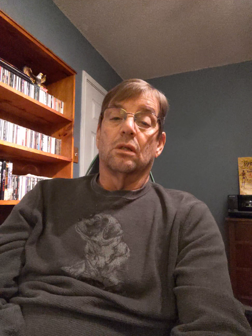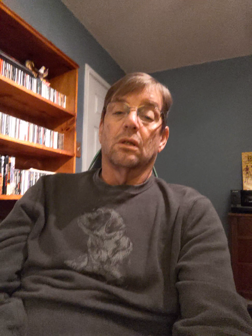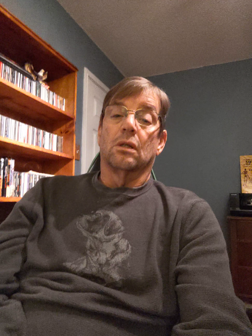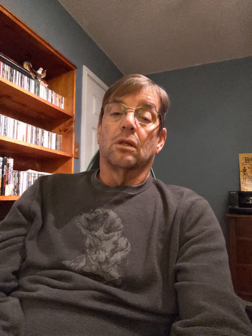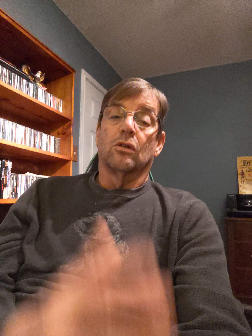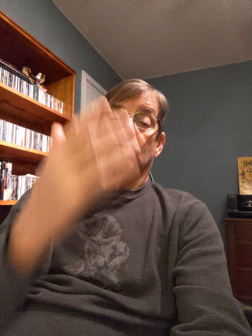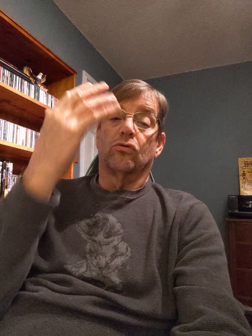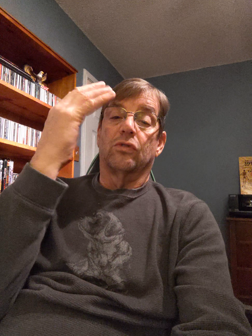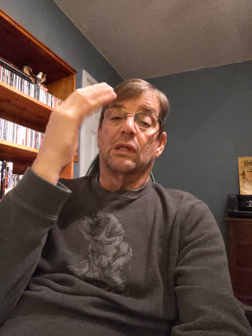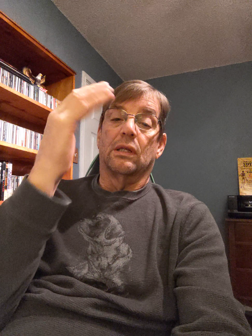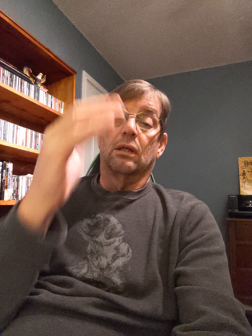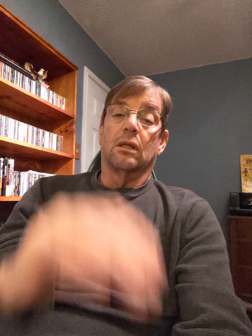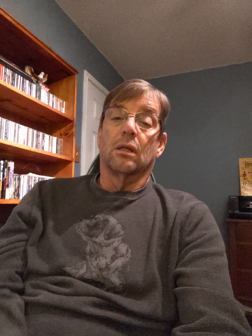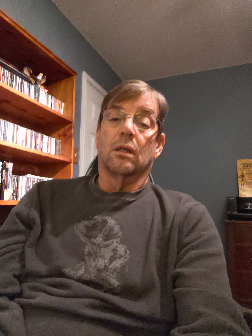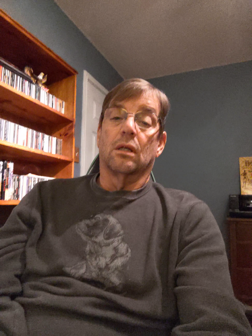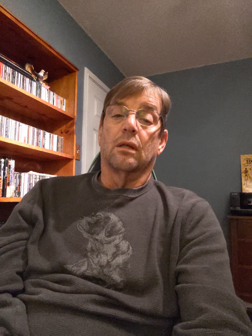tree